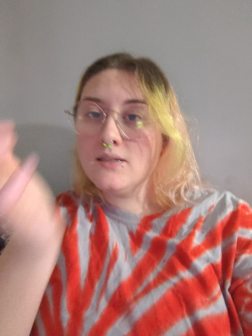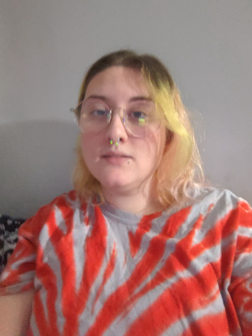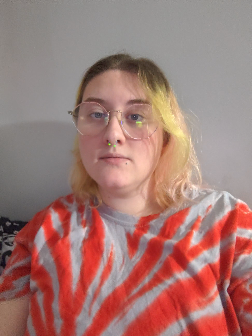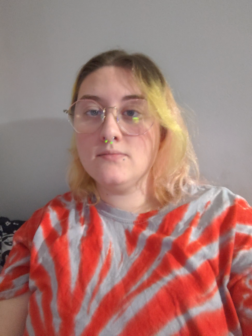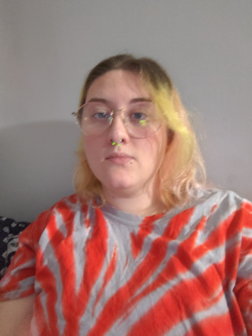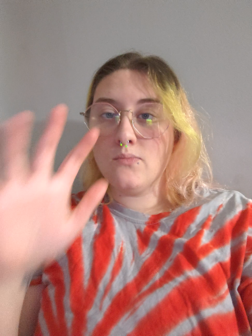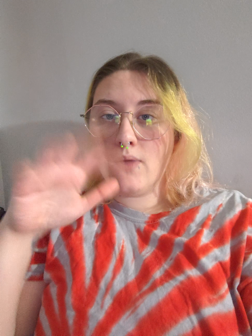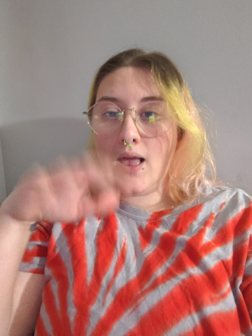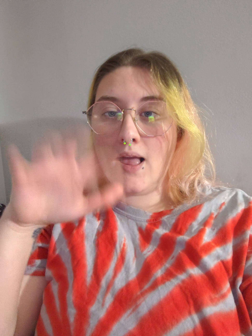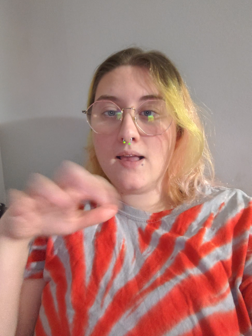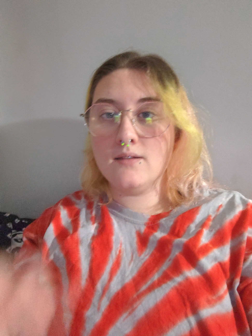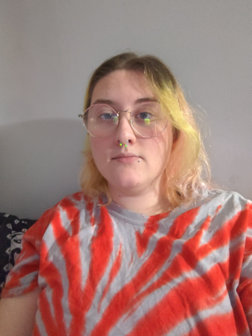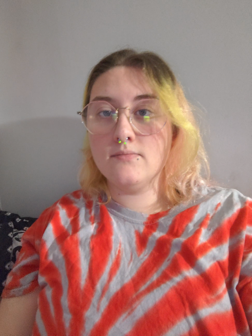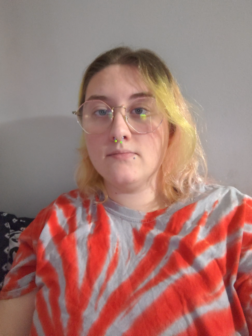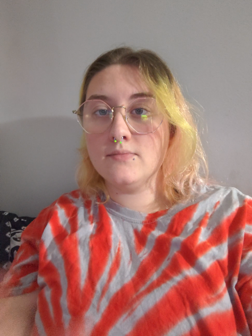rain